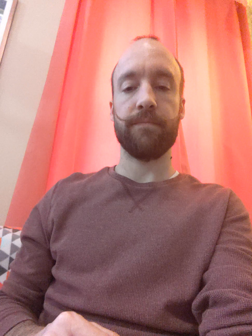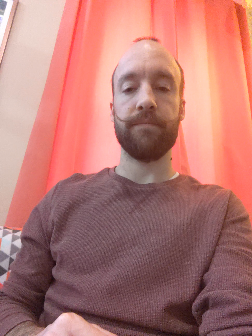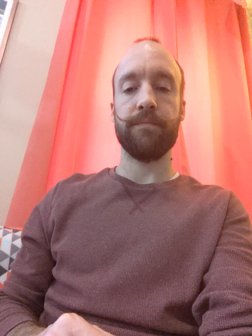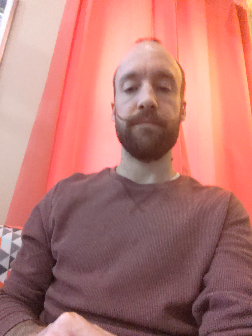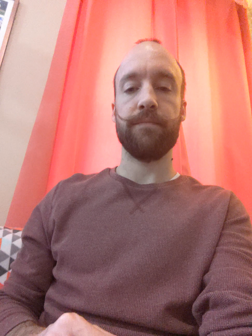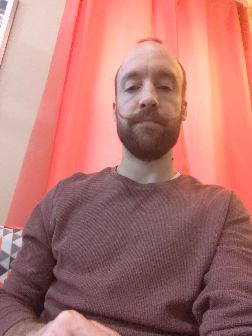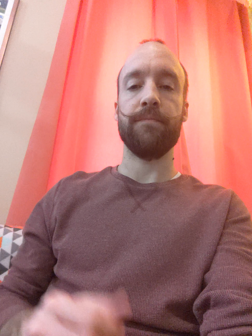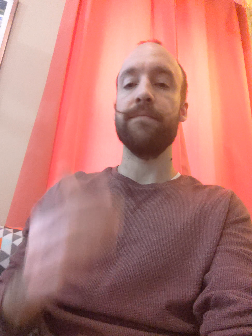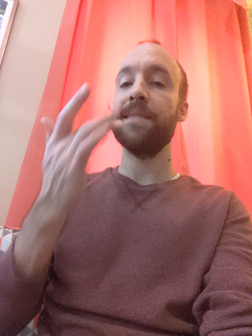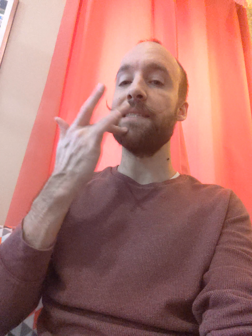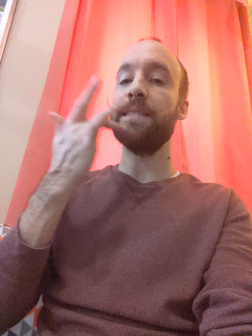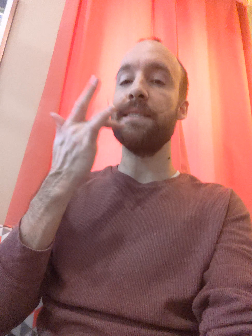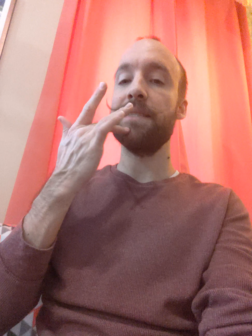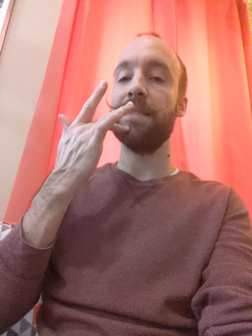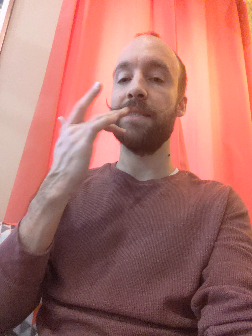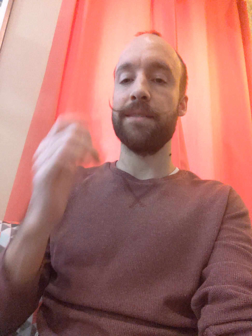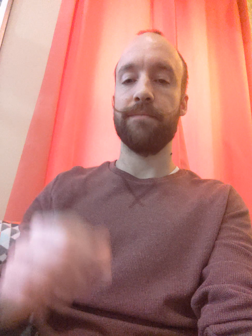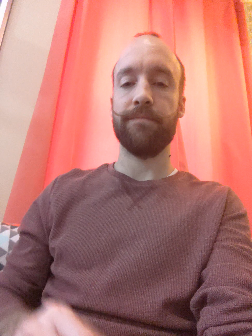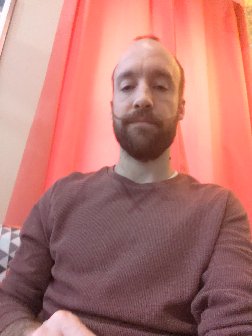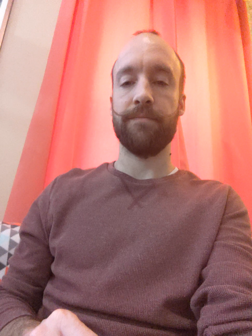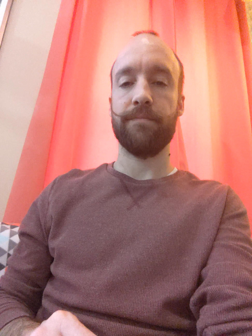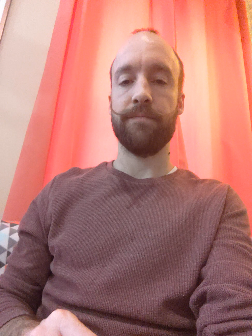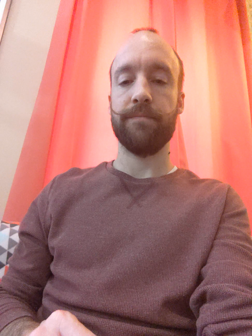taste